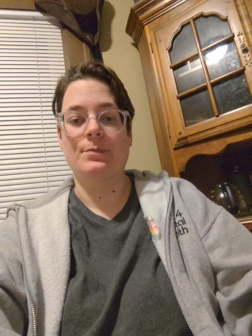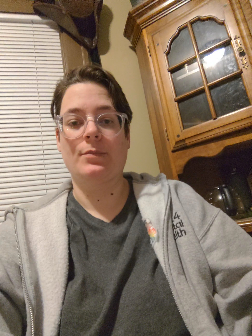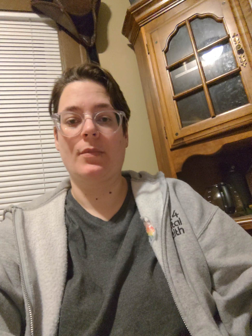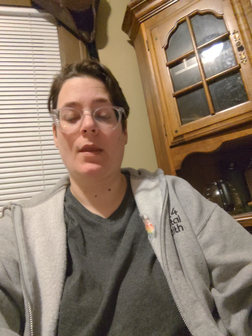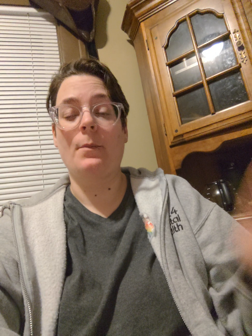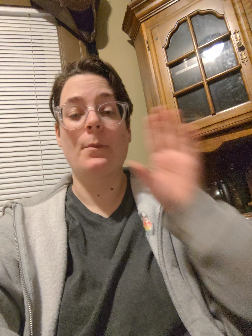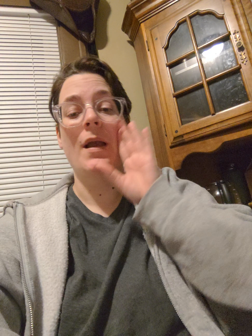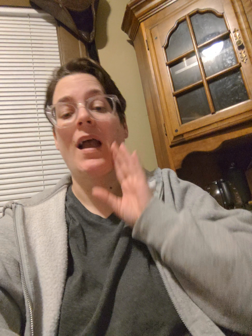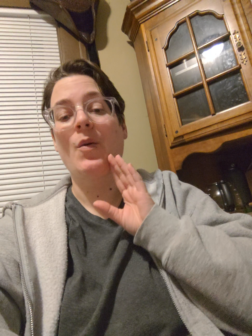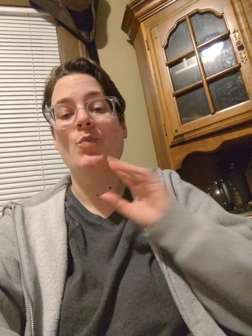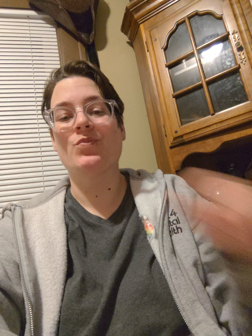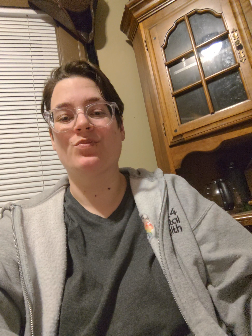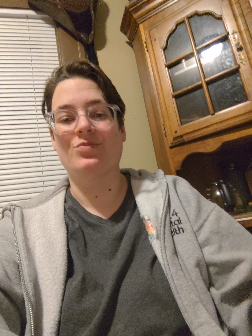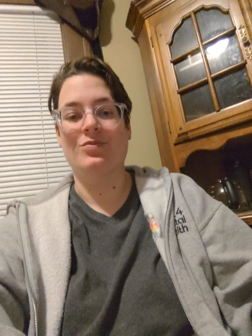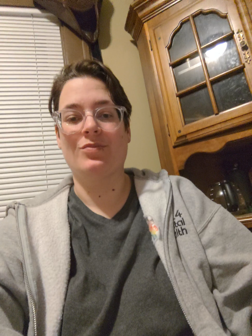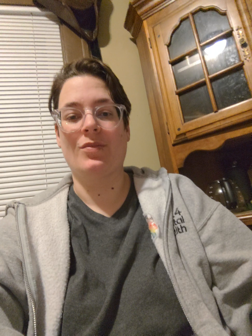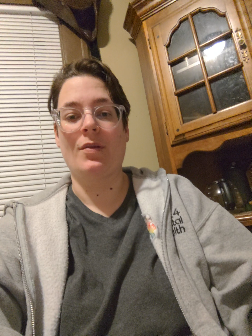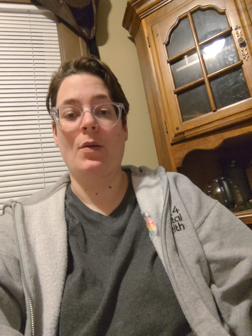brown